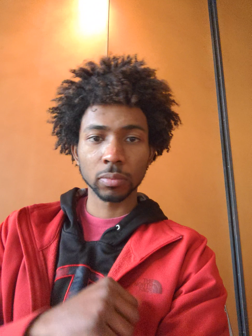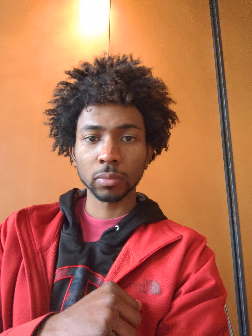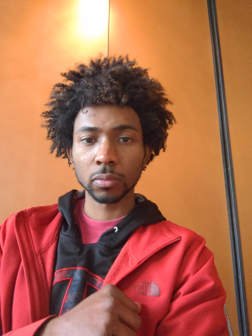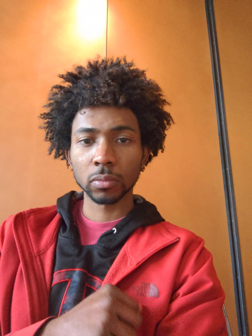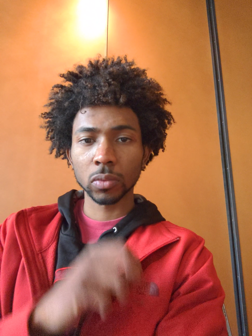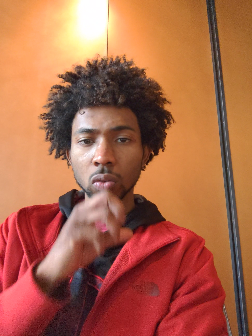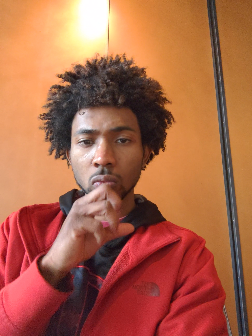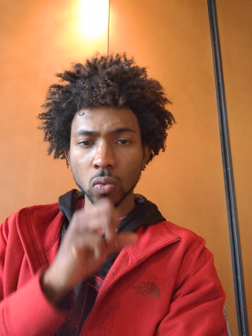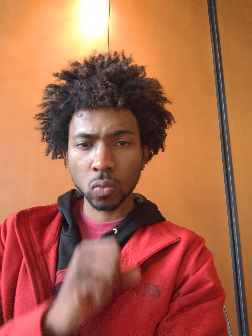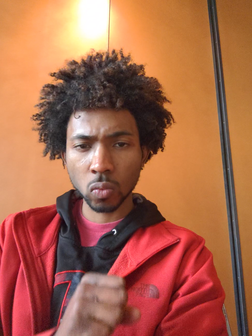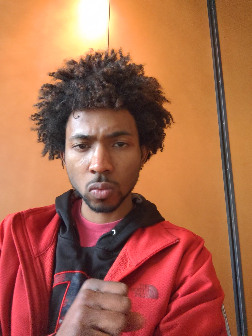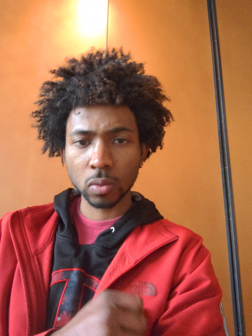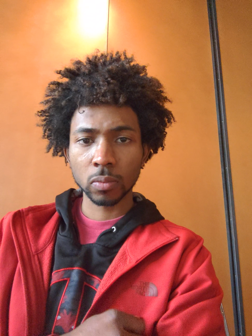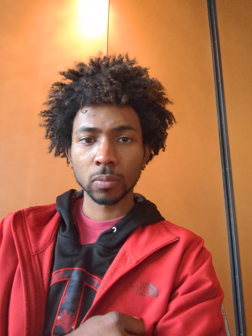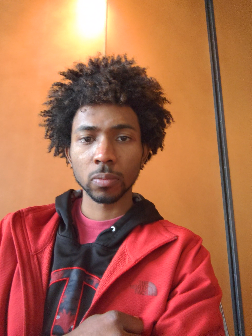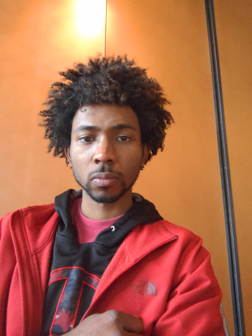old